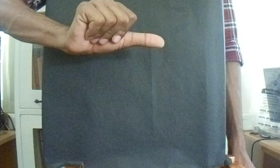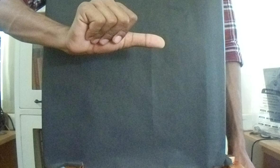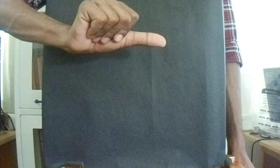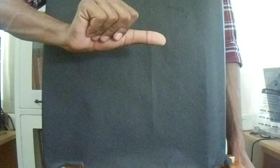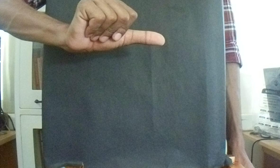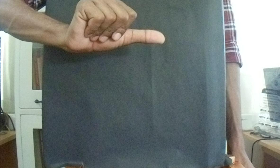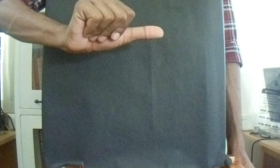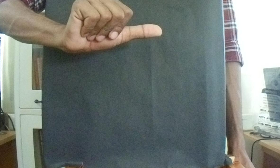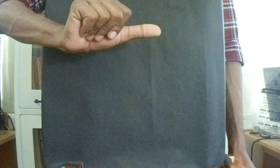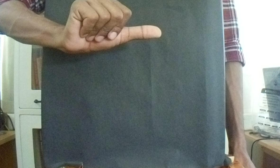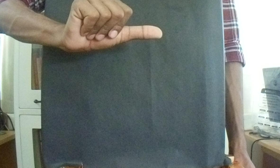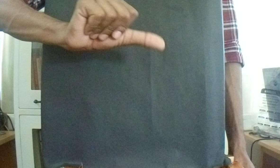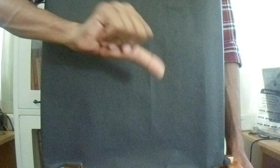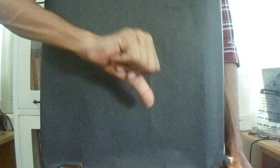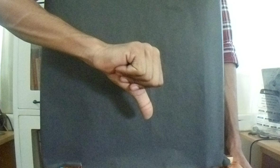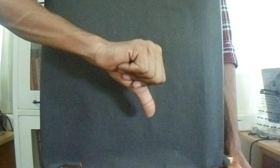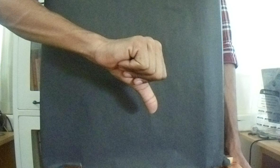lose